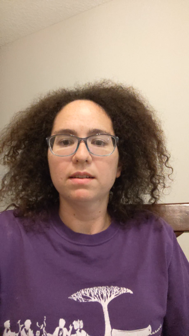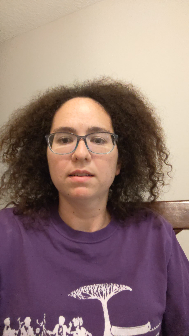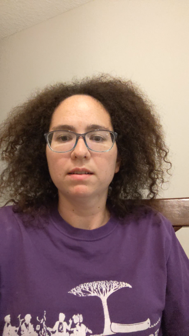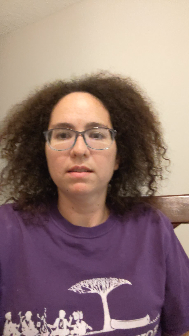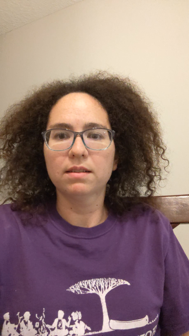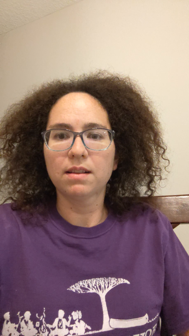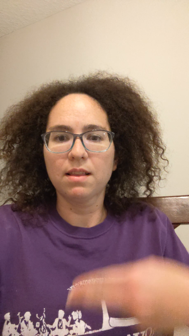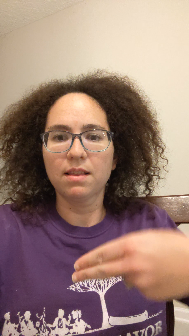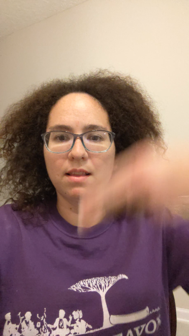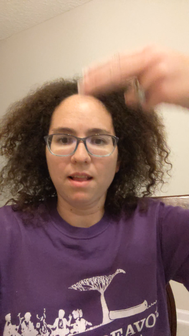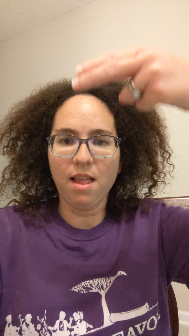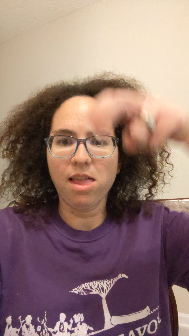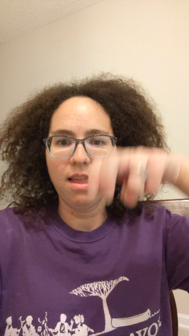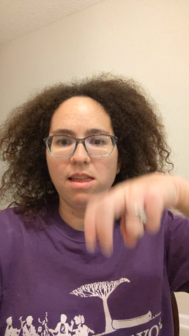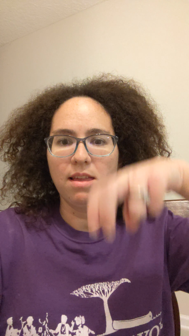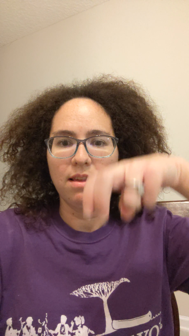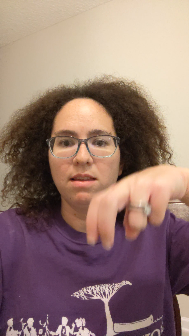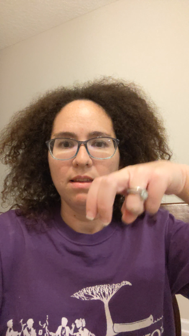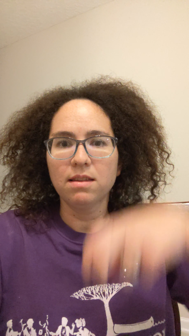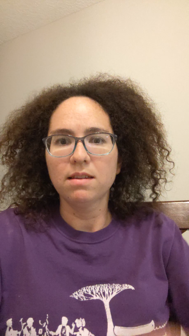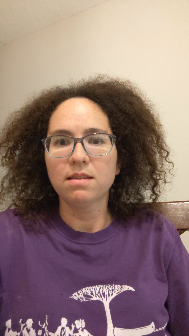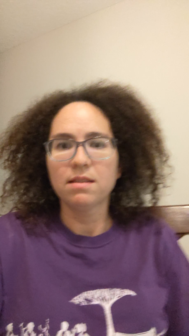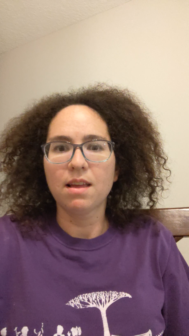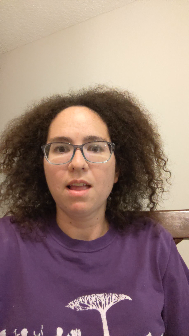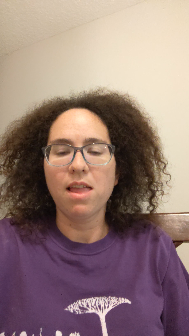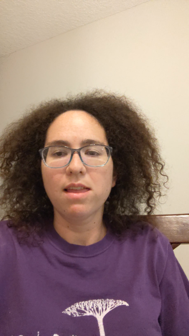high chair